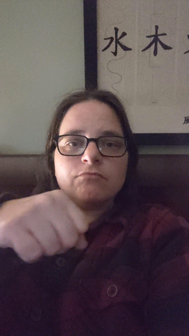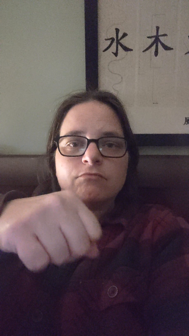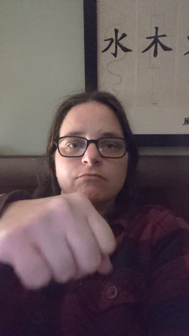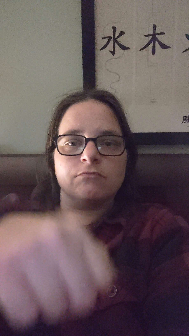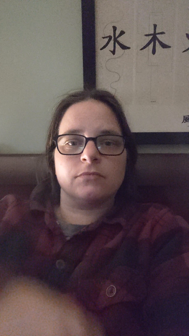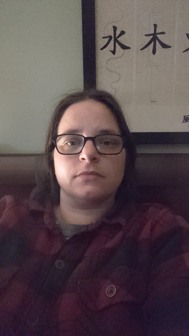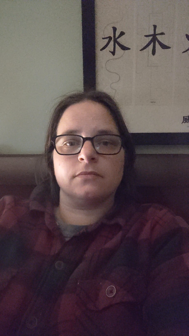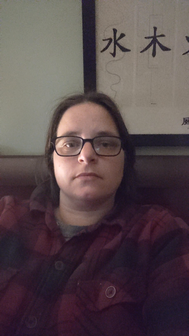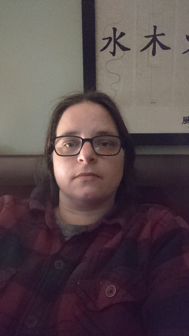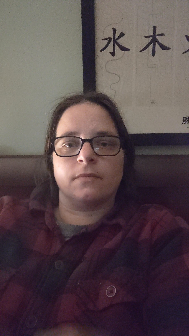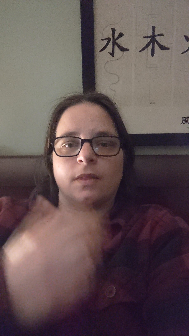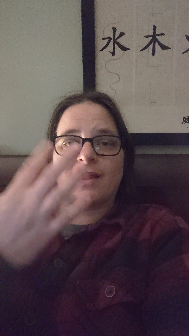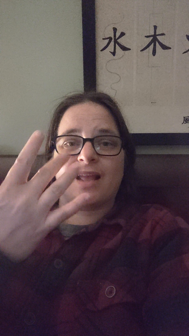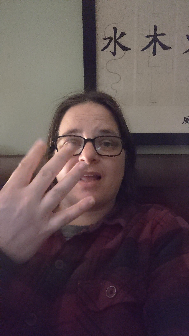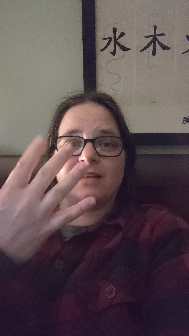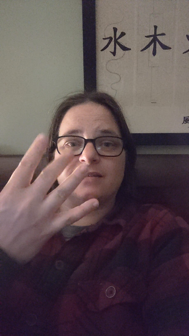hand